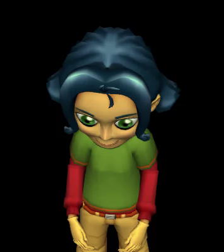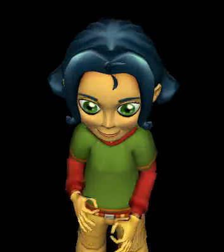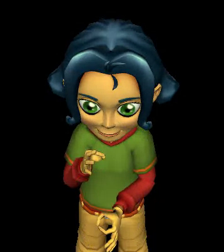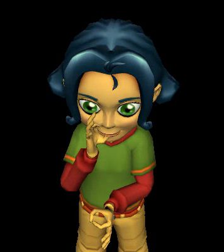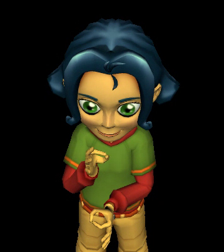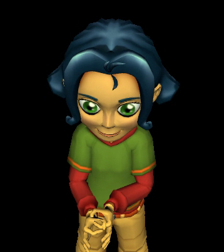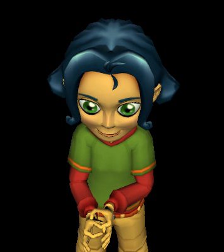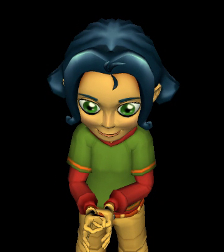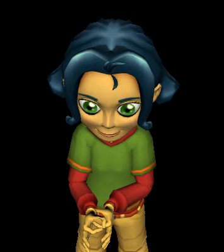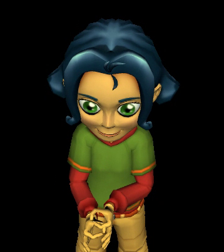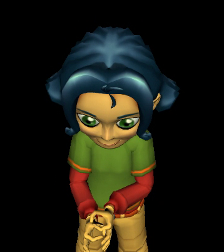حبة عنب